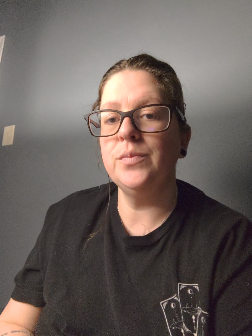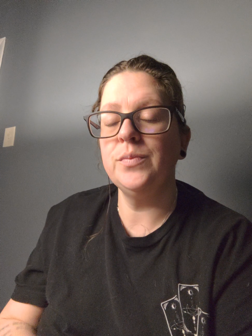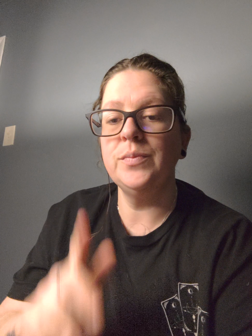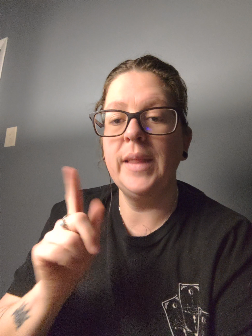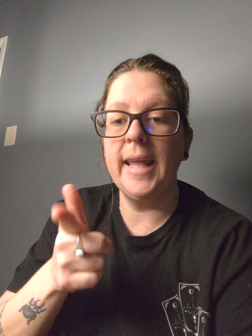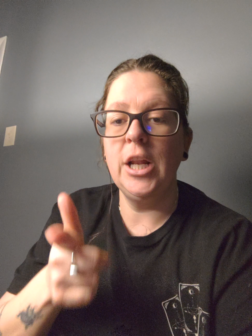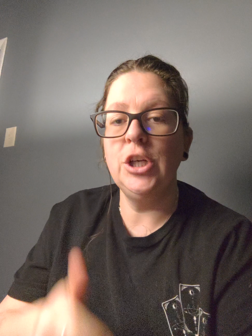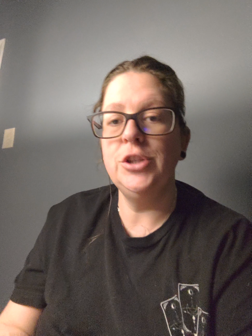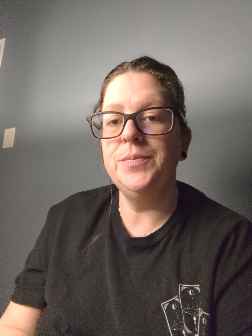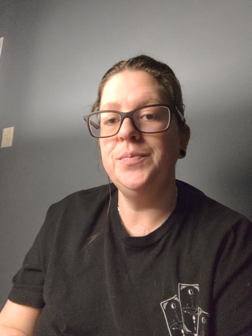later